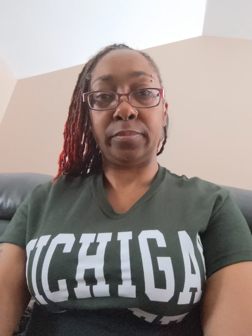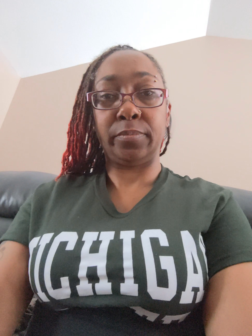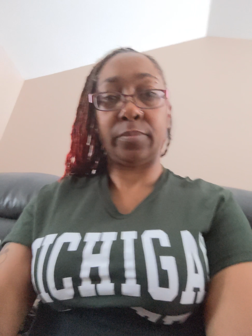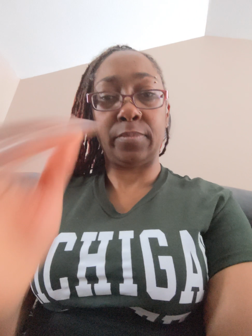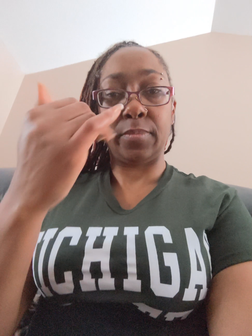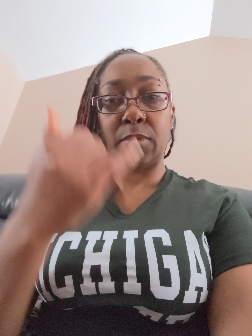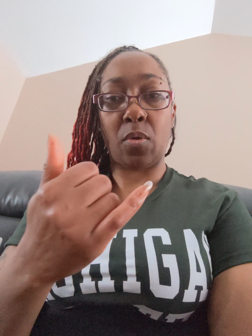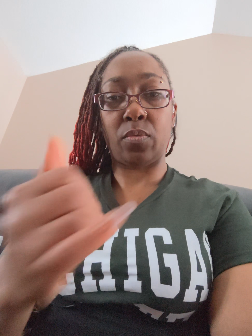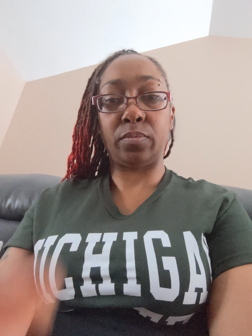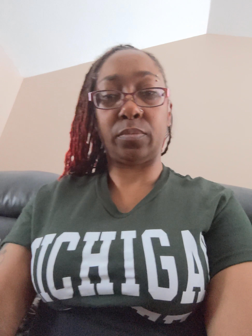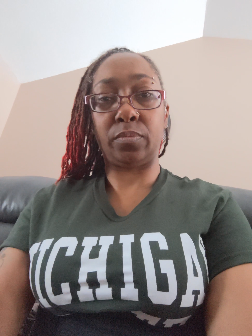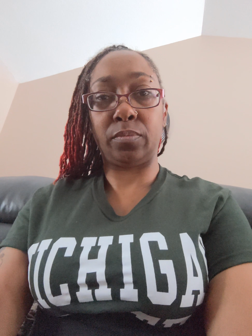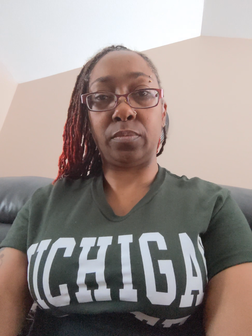now